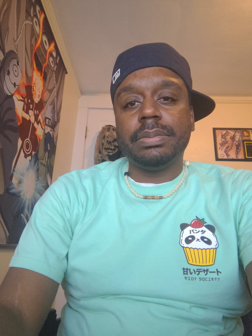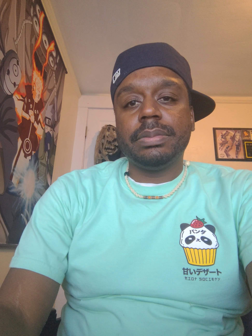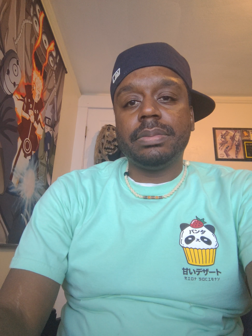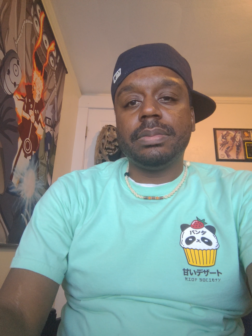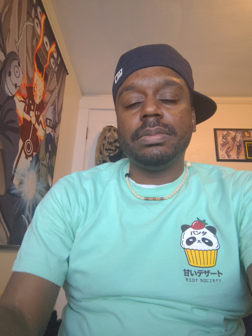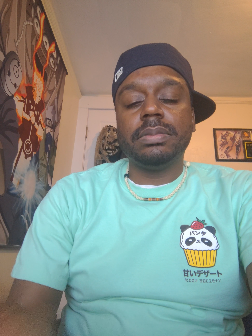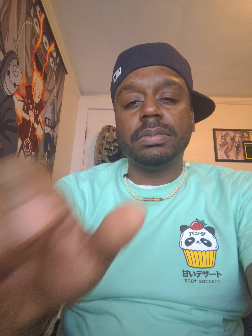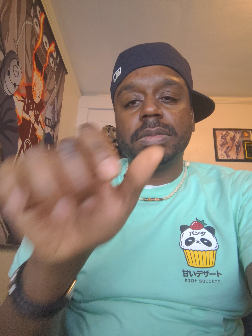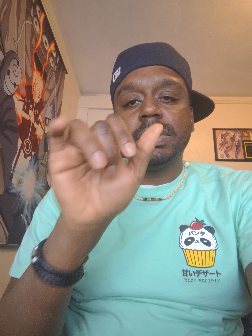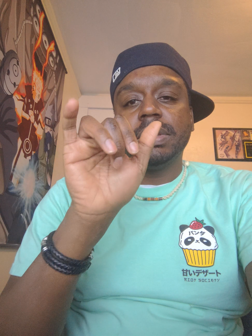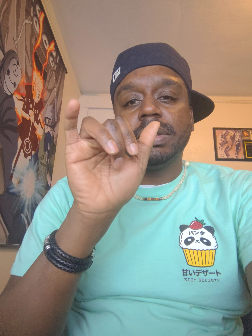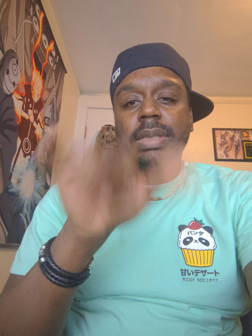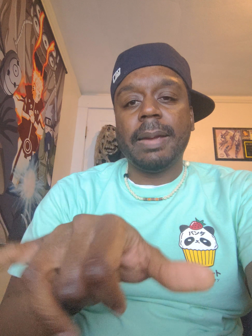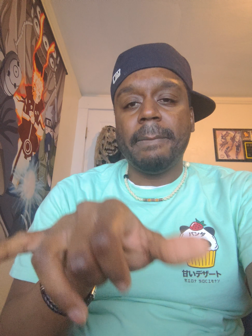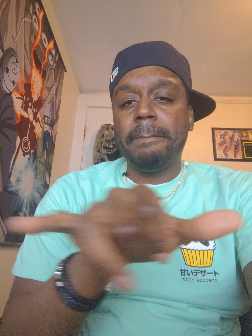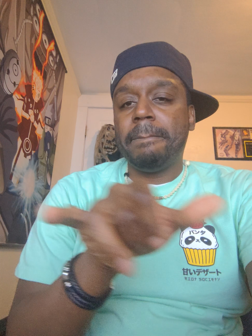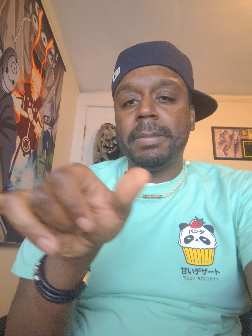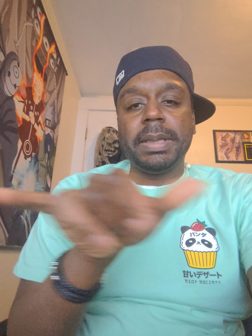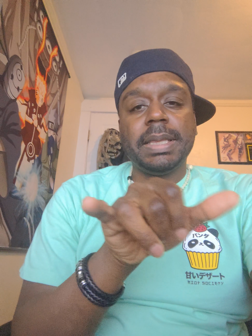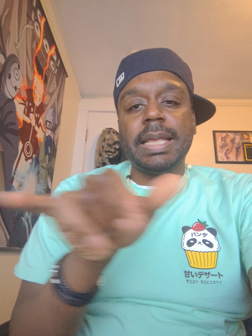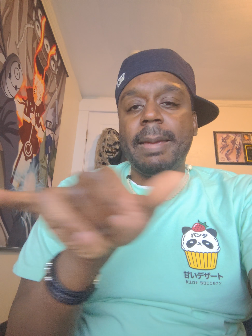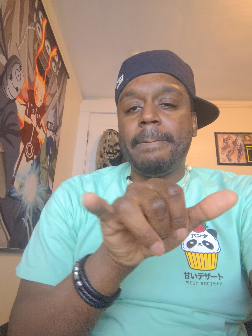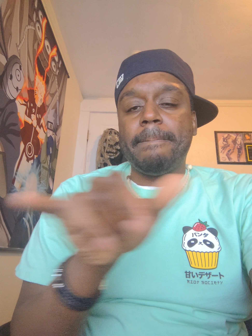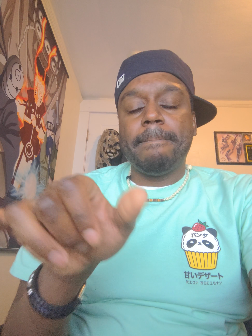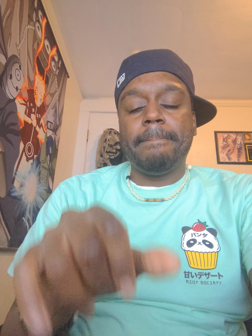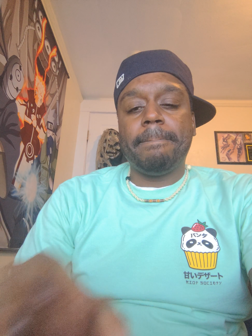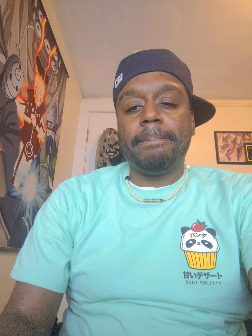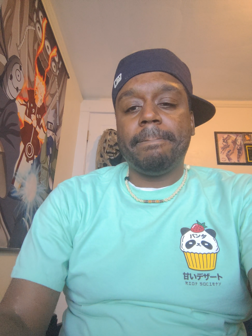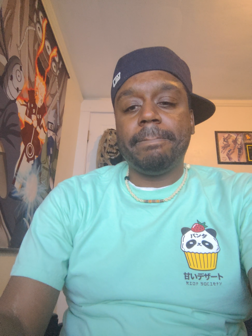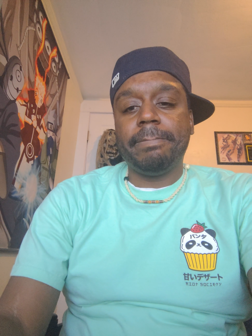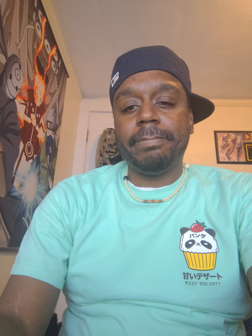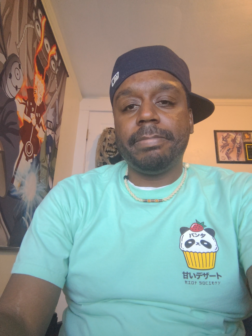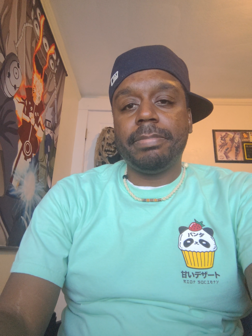same